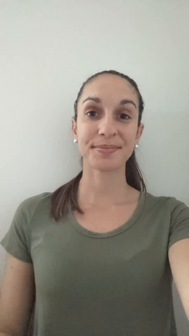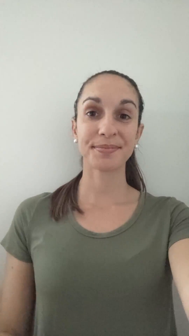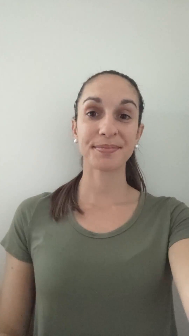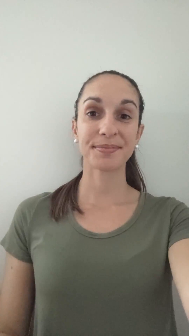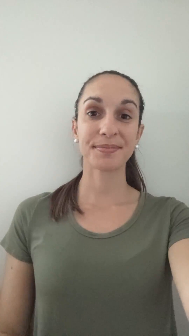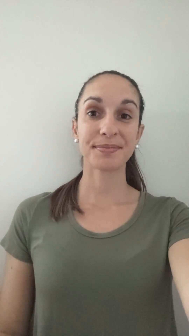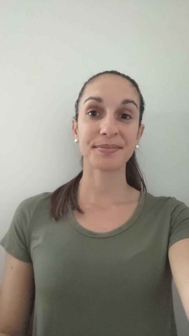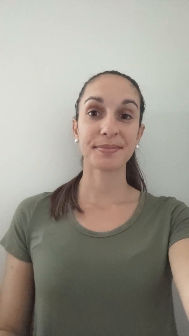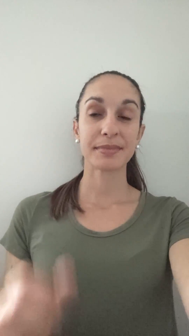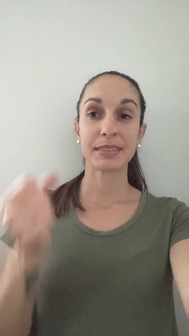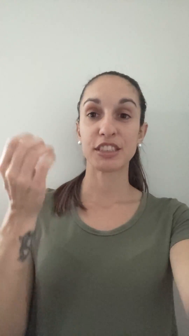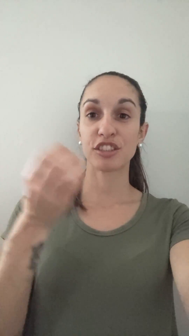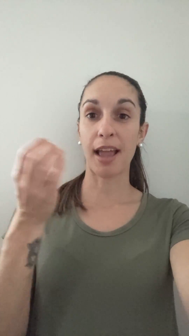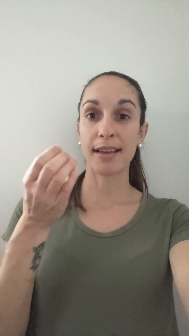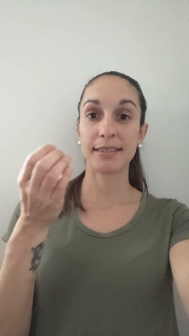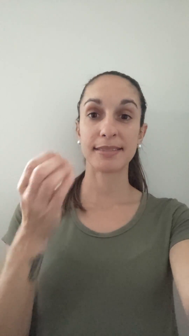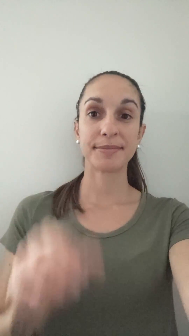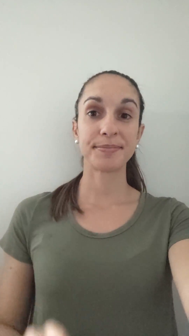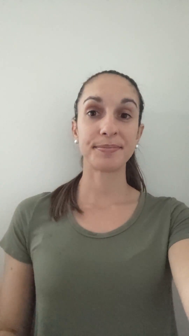shake